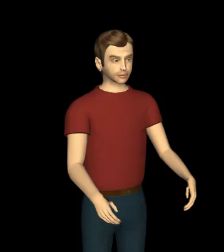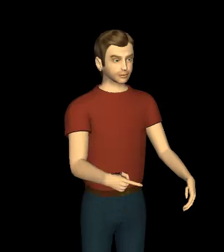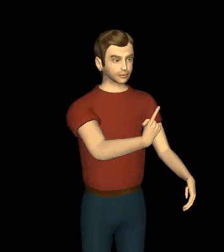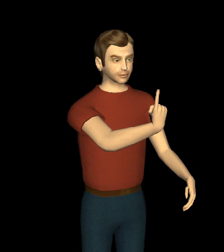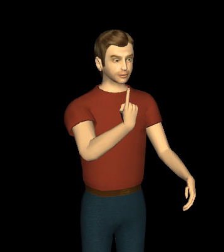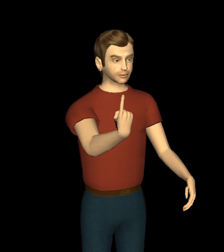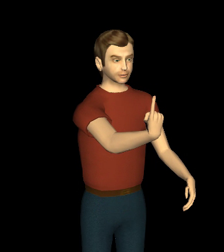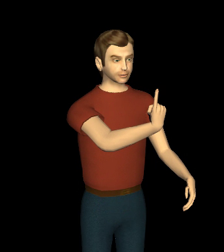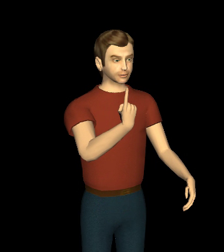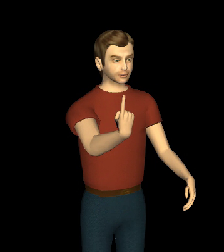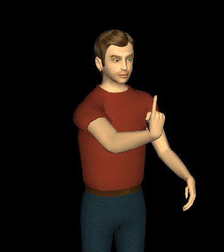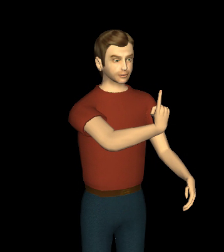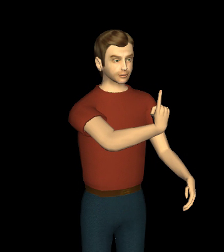دائما